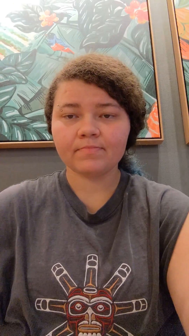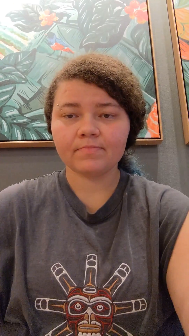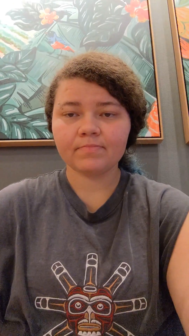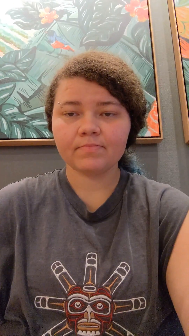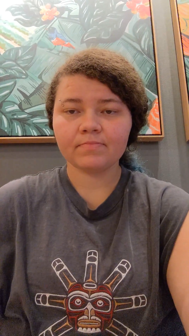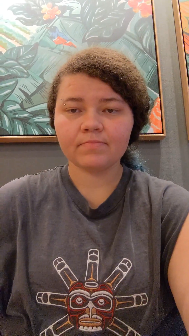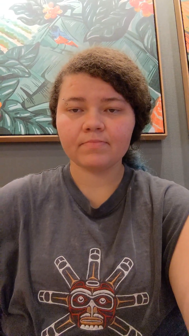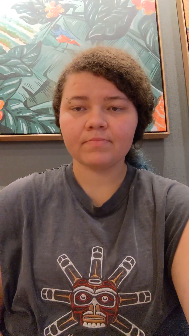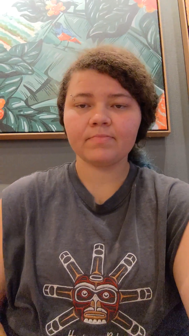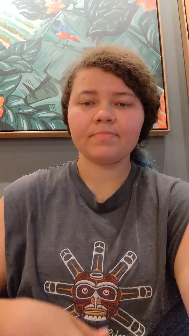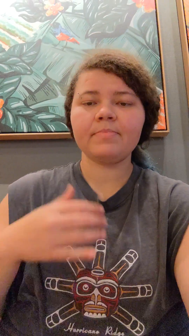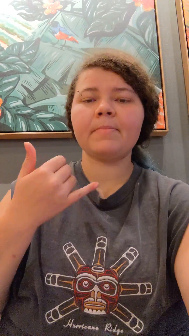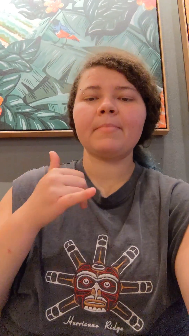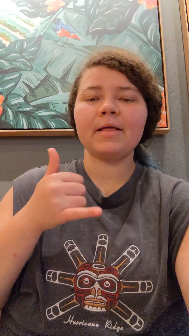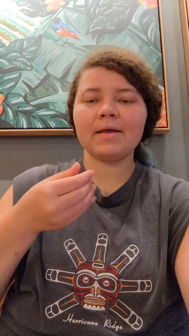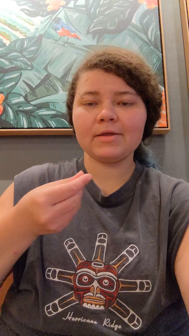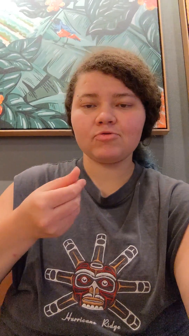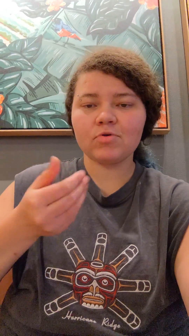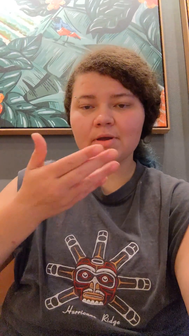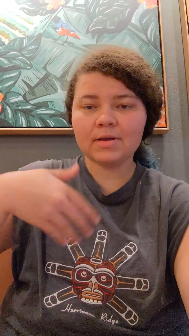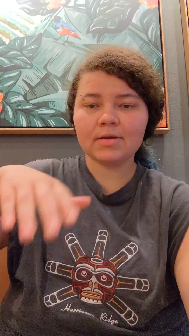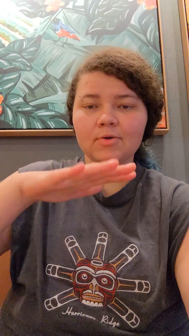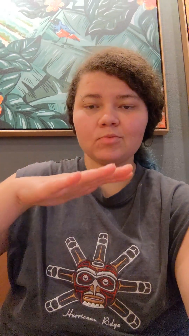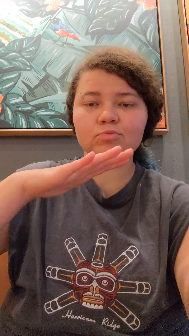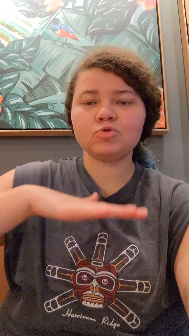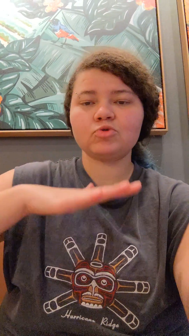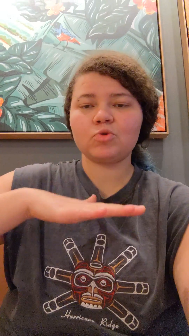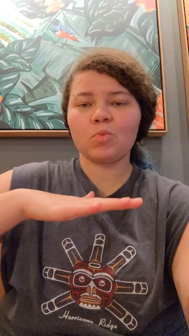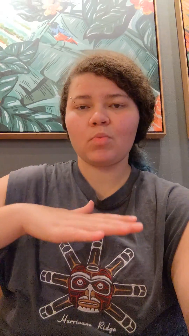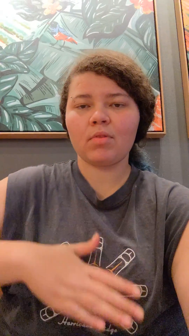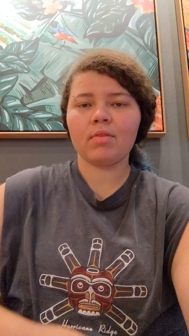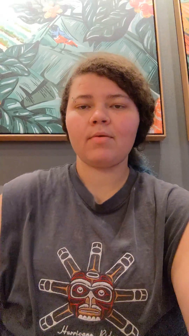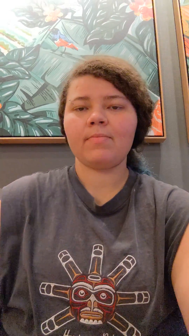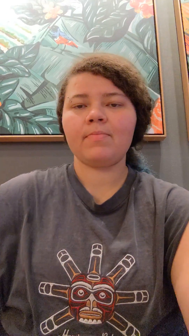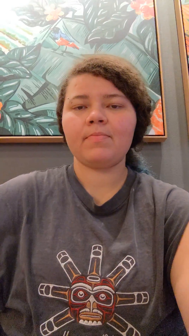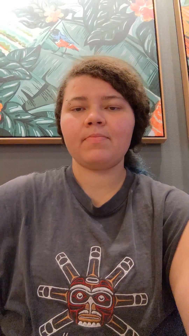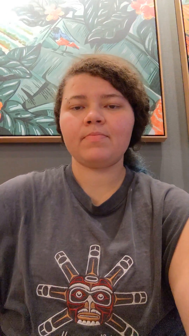playground